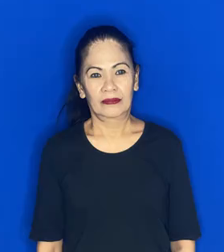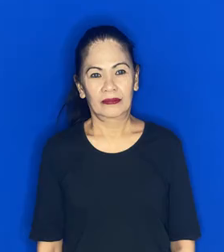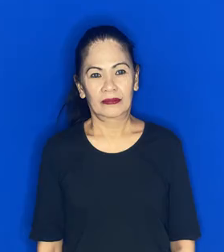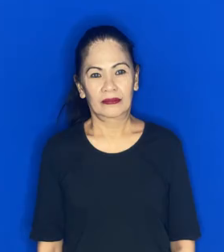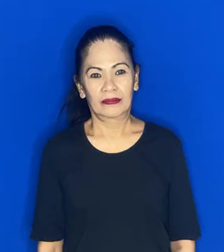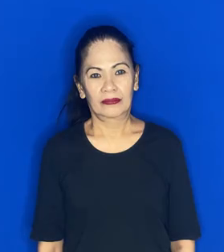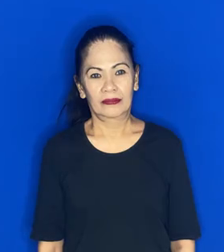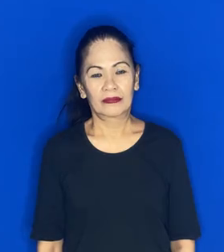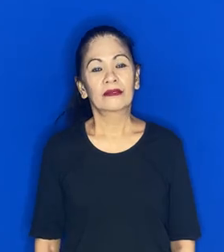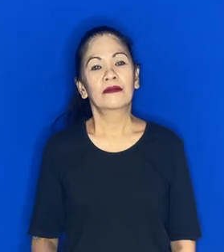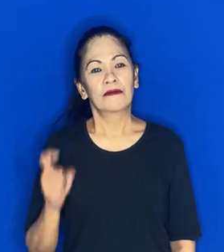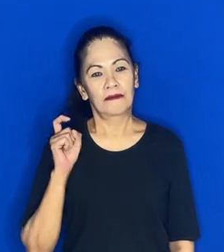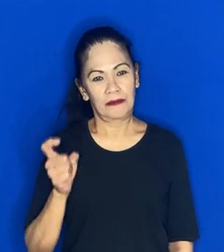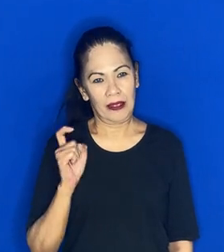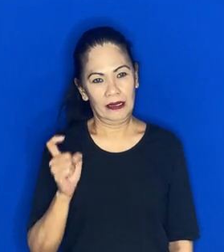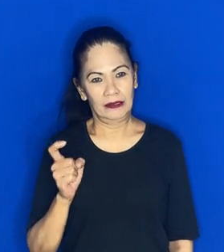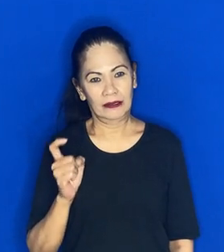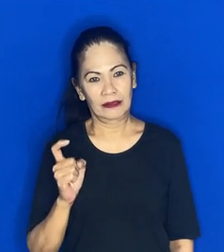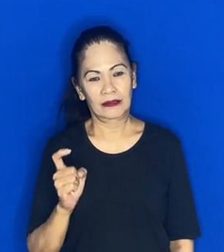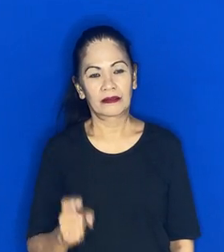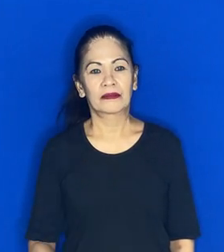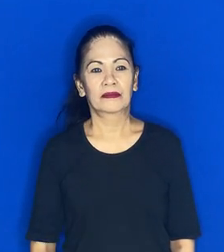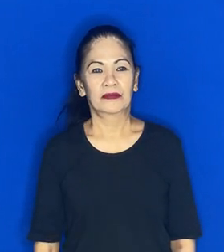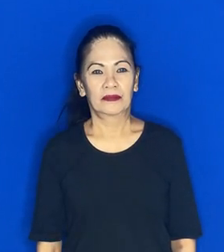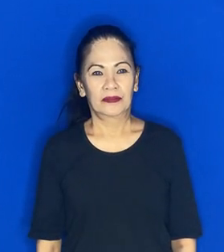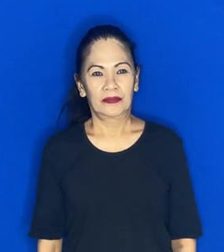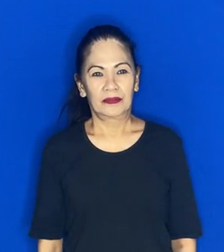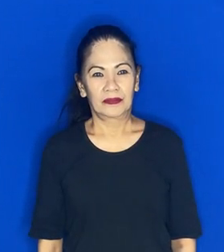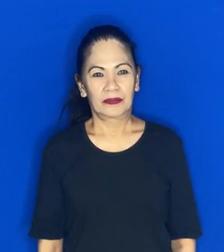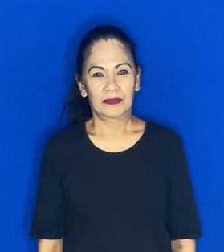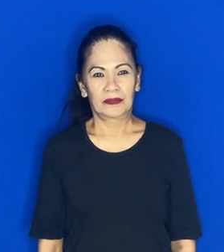fast